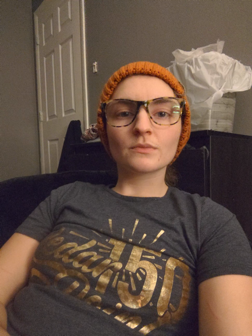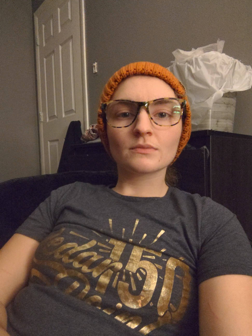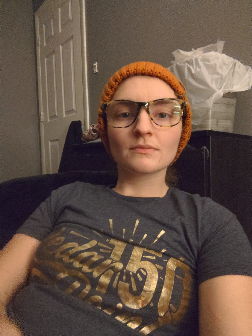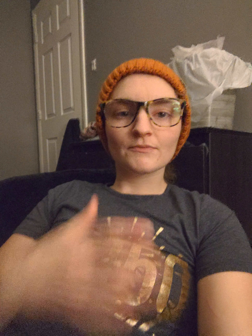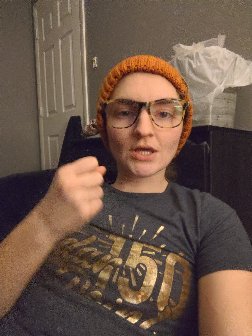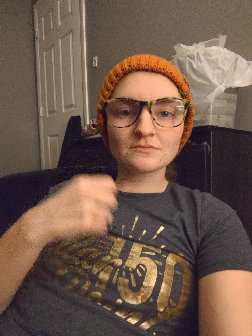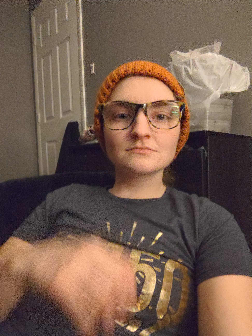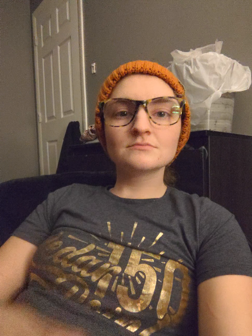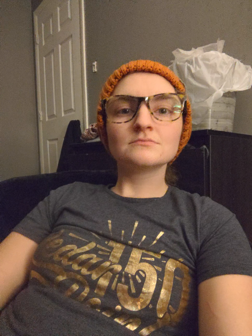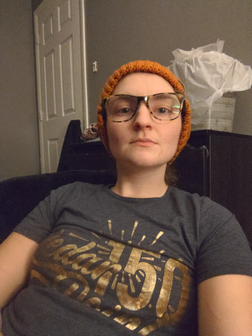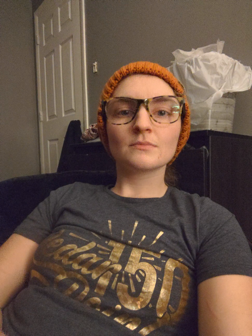fast